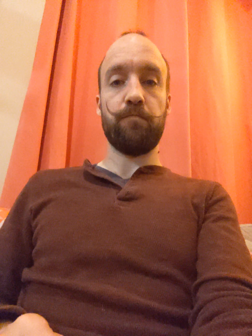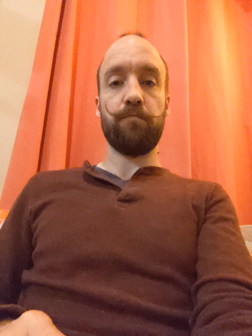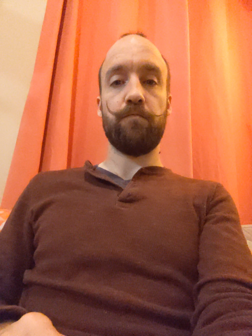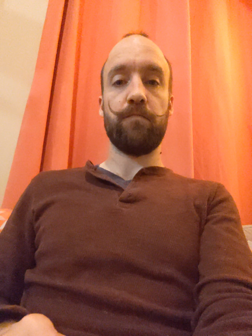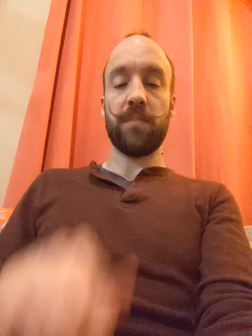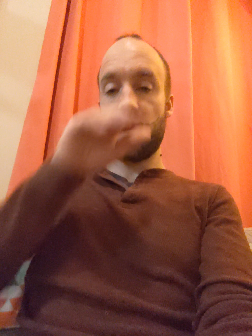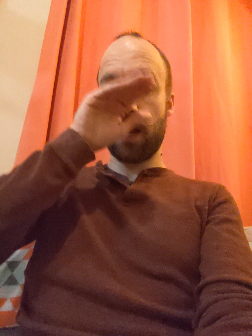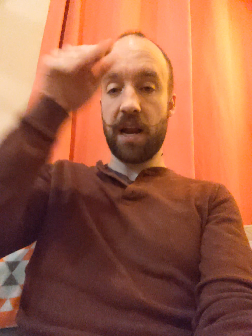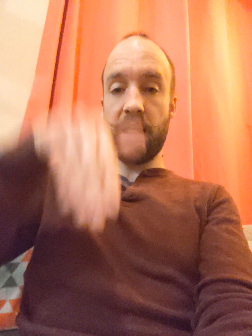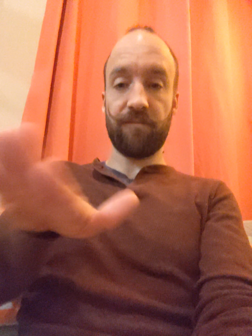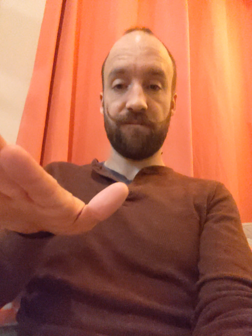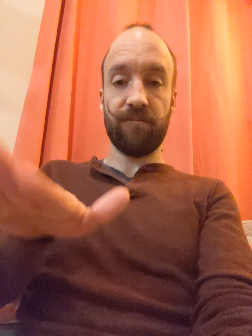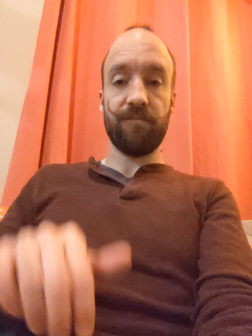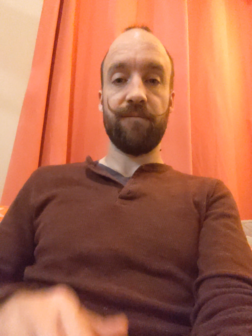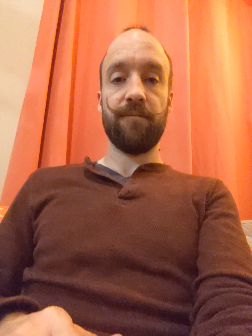elephant